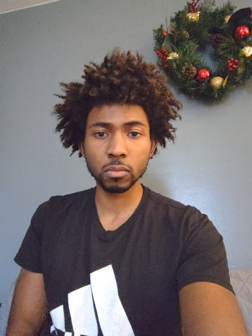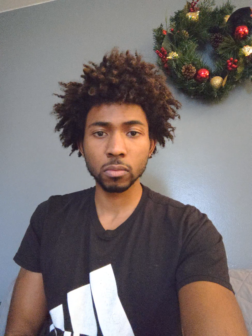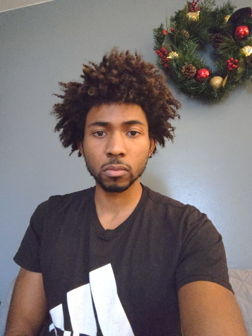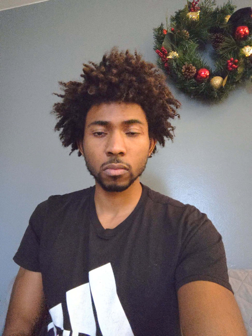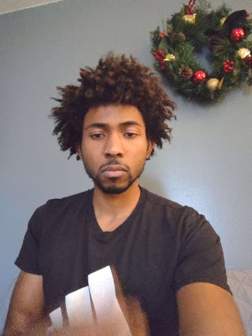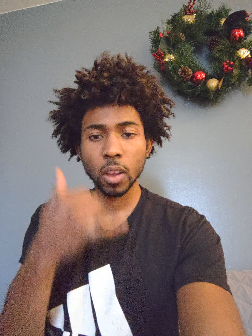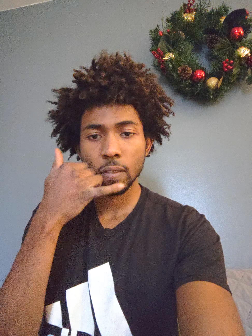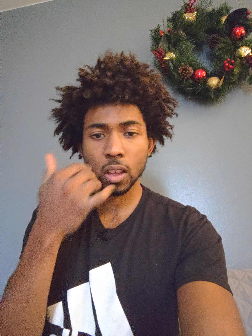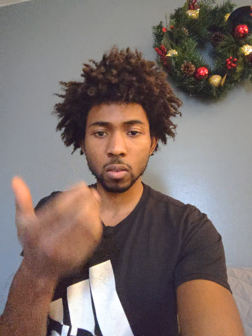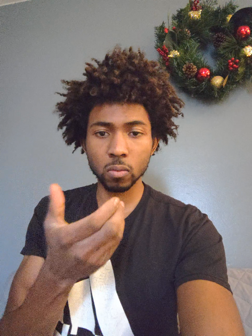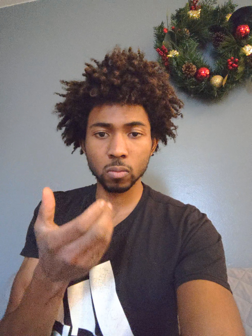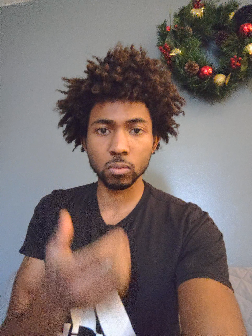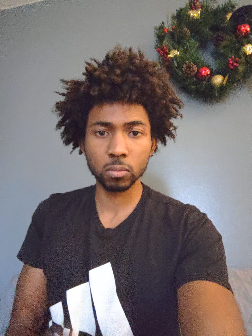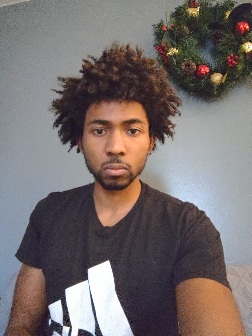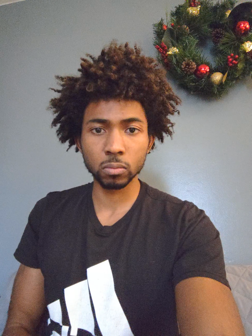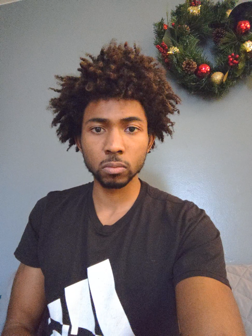call on the phone